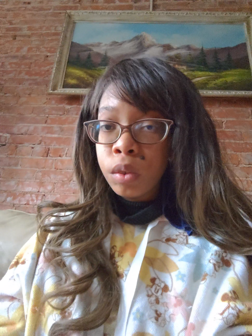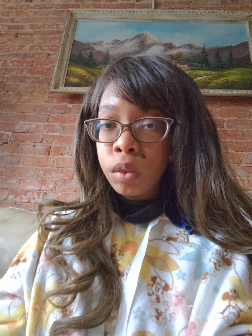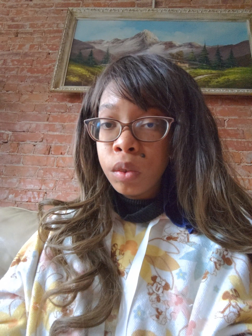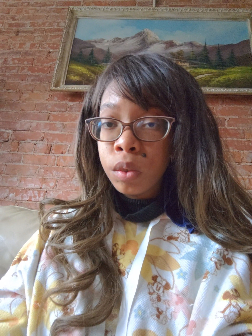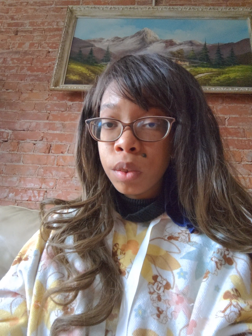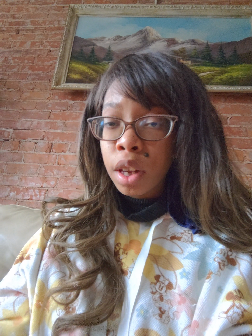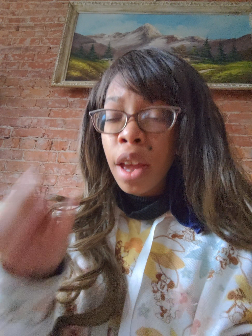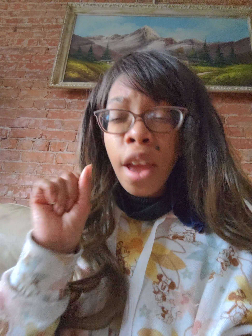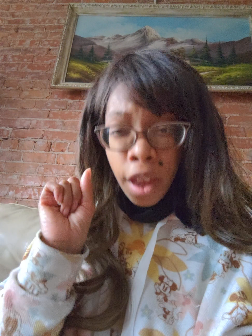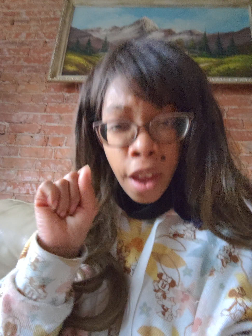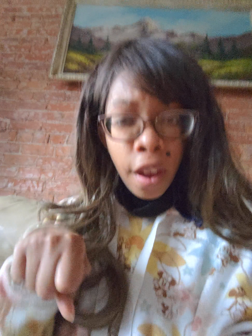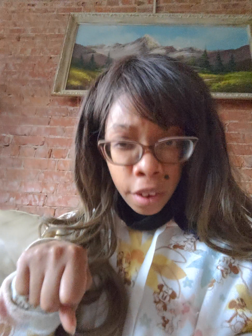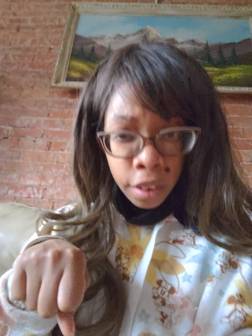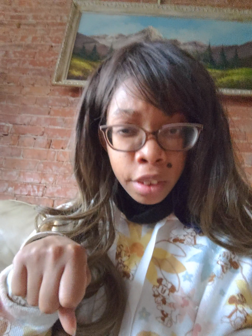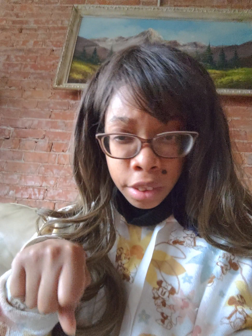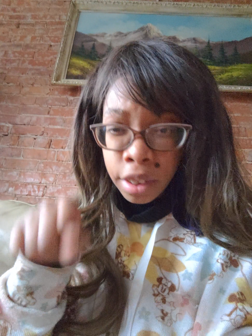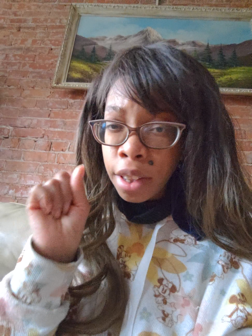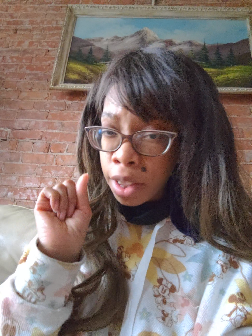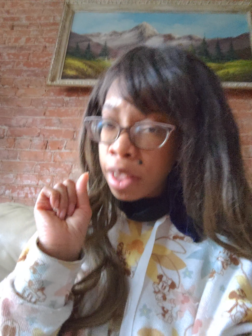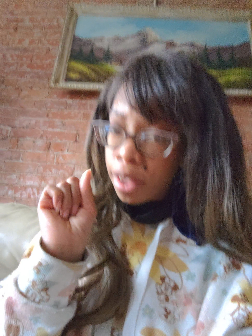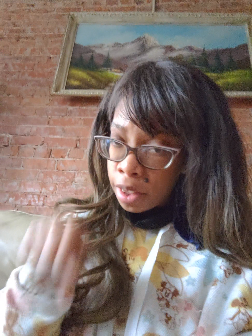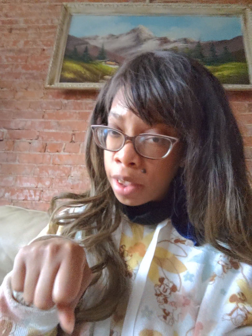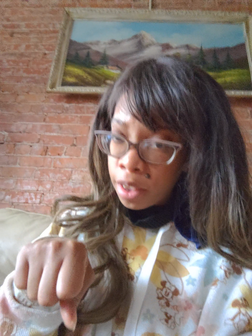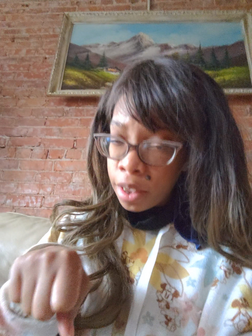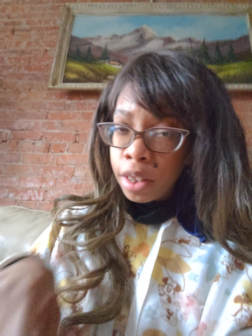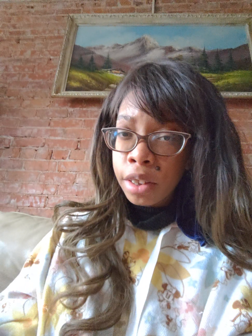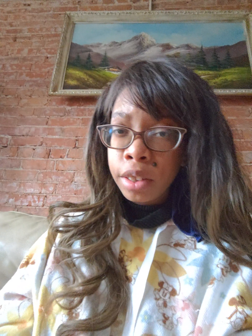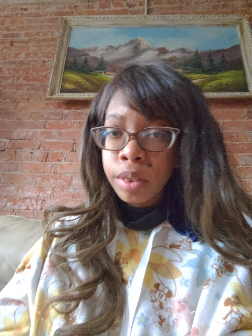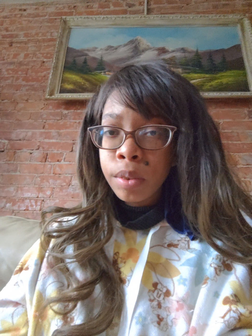can